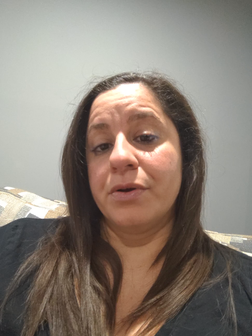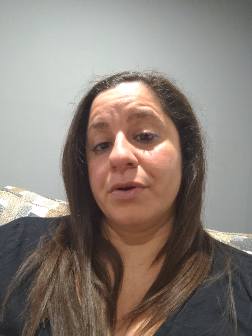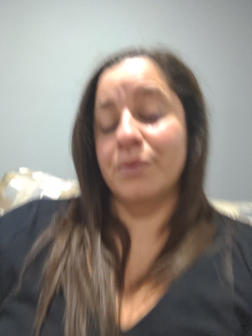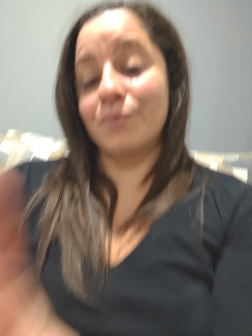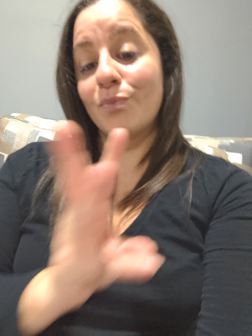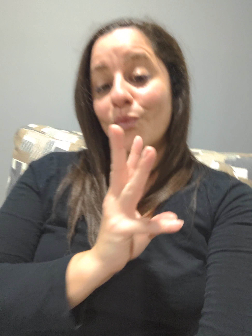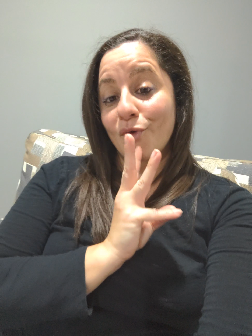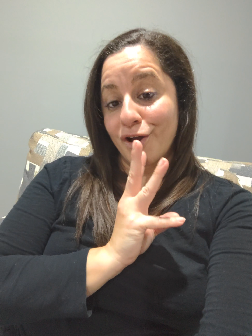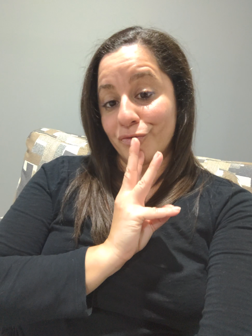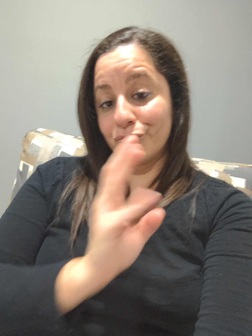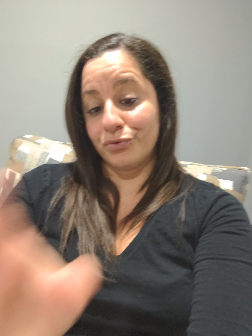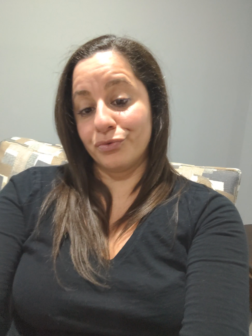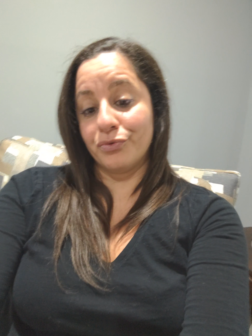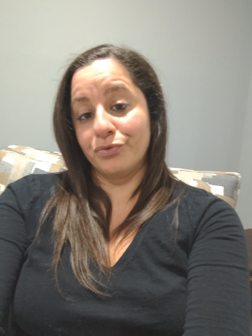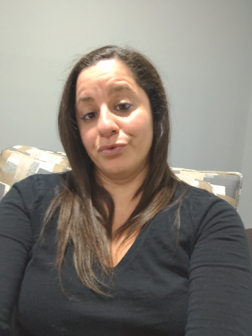water